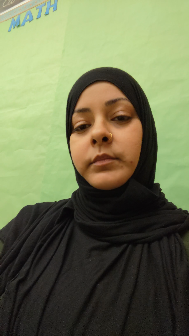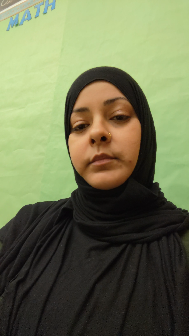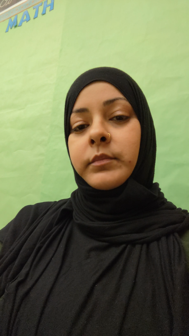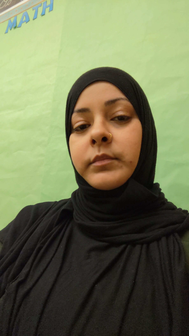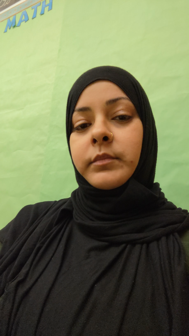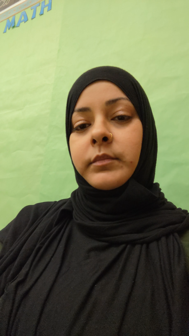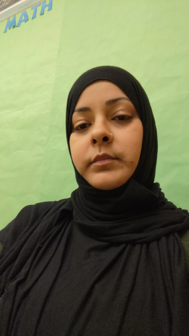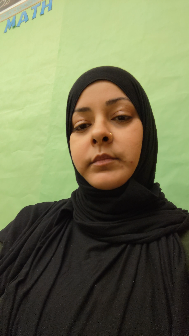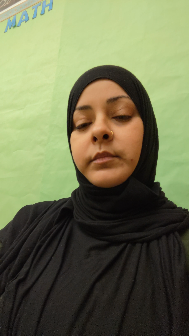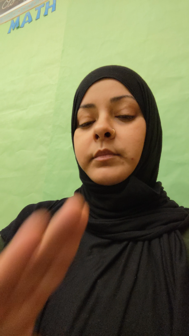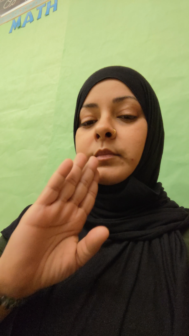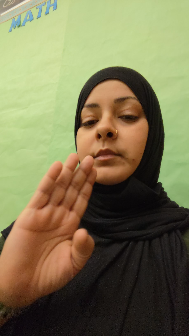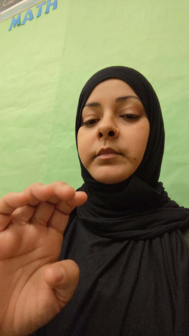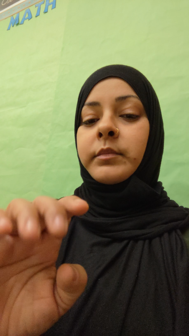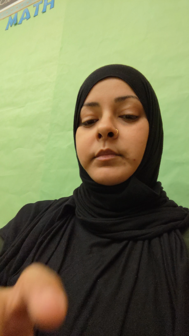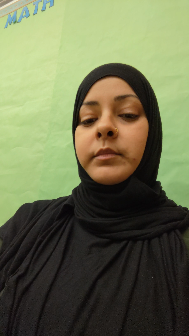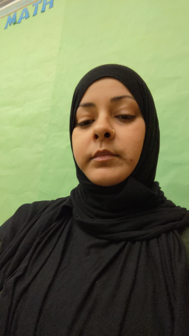be